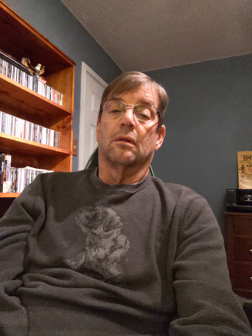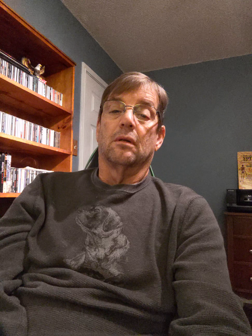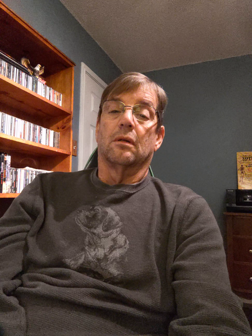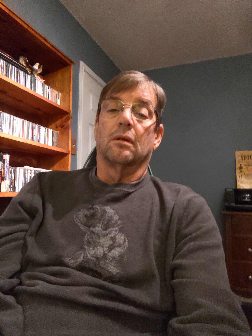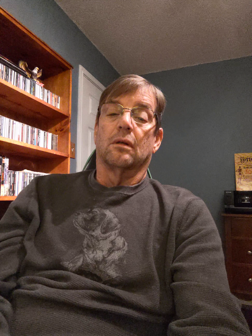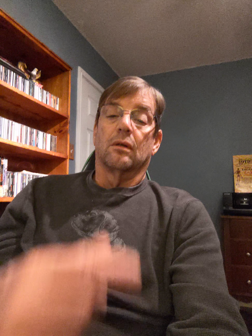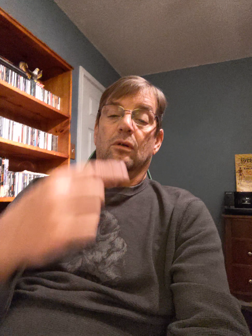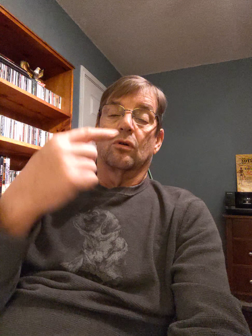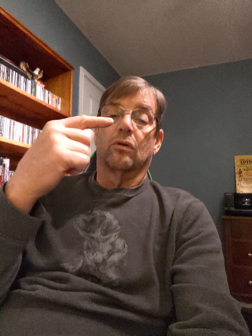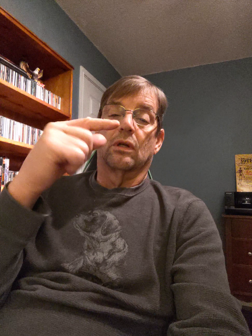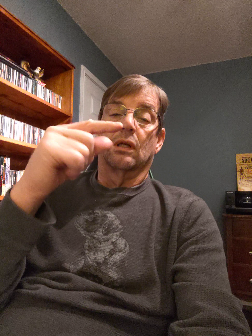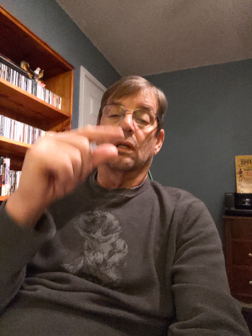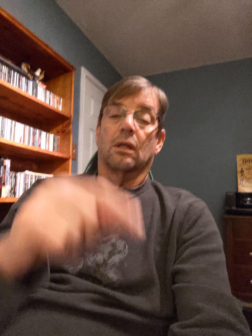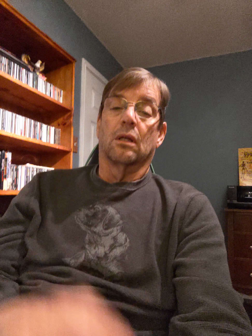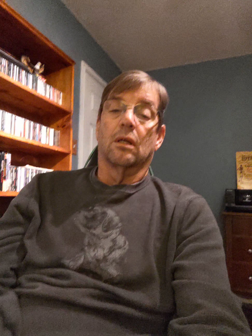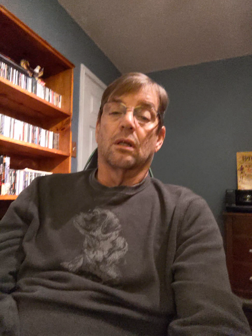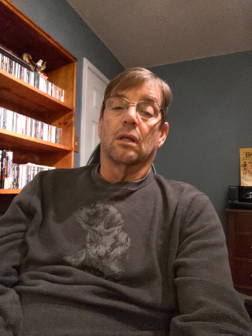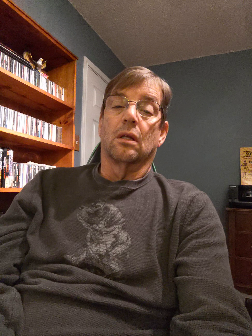green